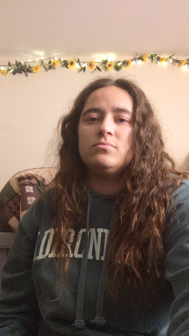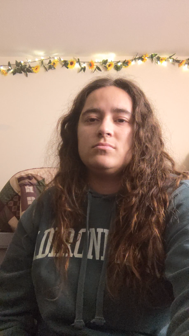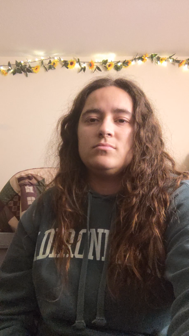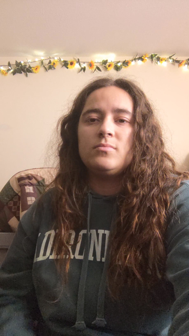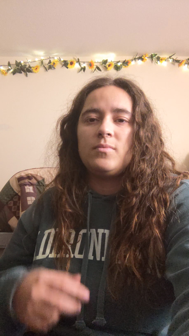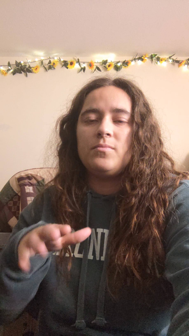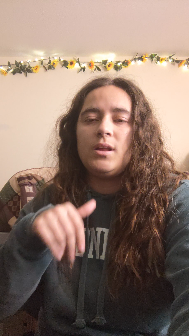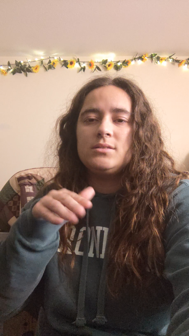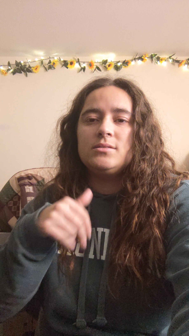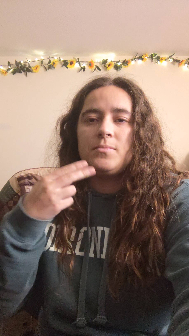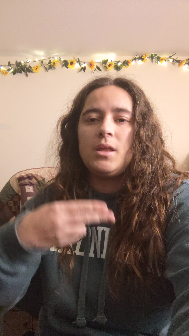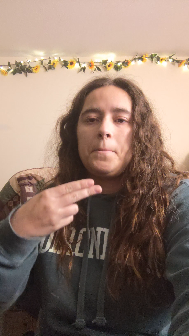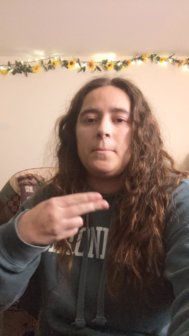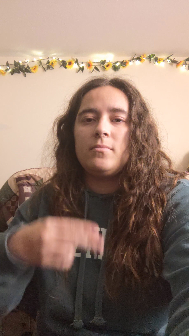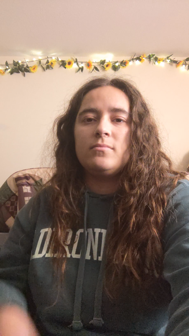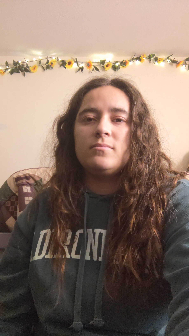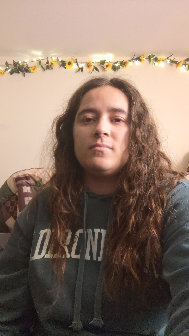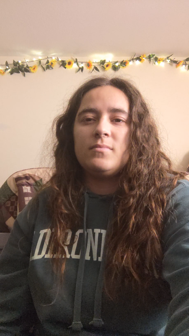pet's name